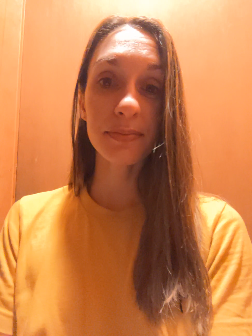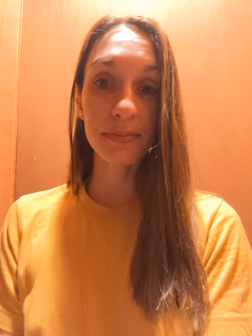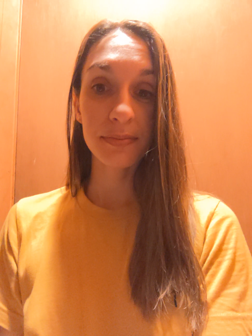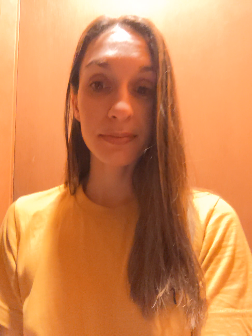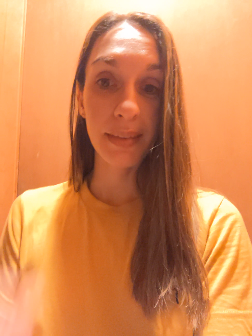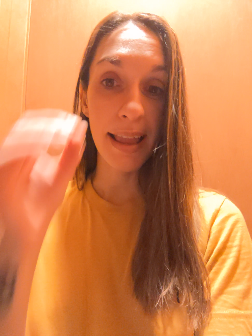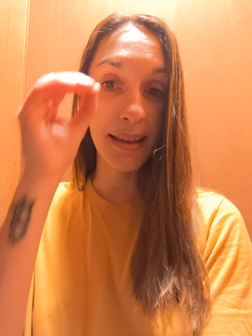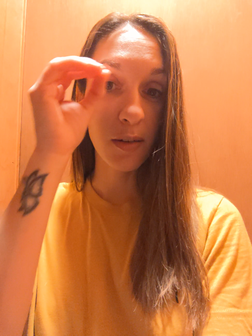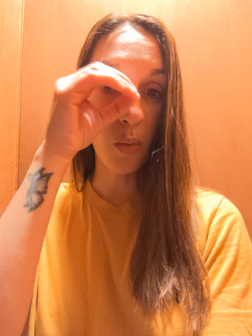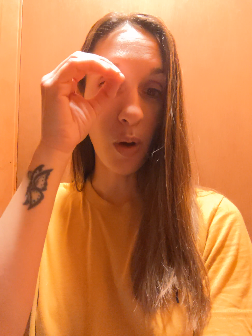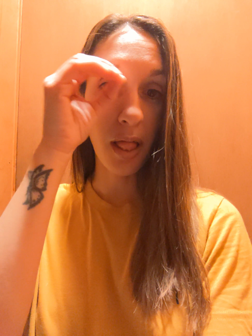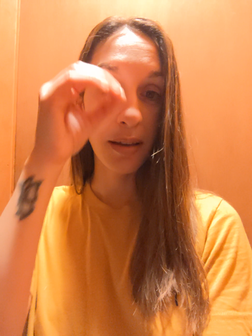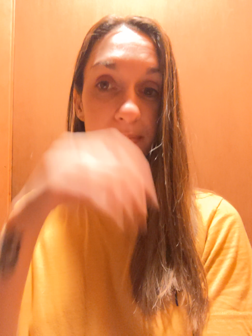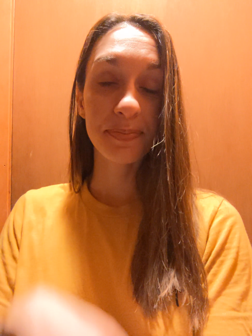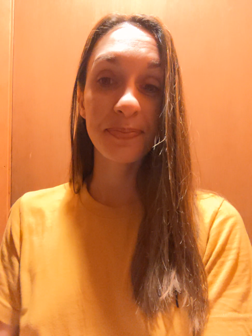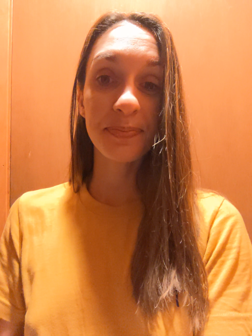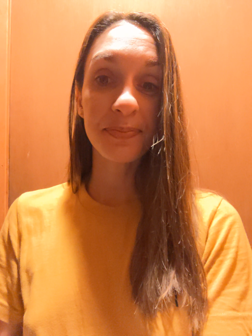owl